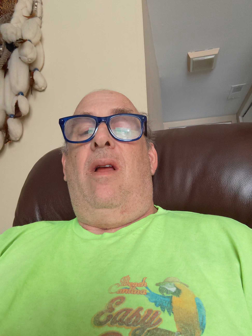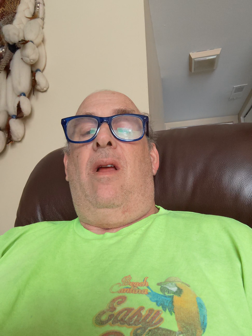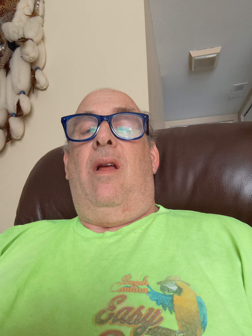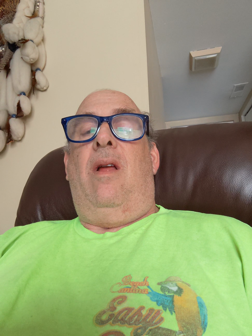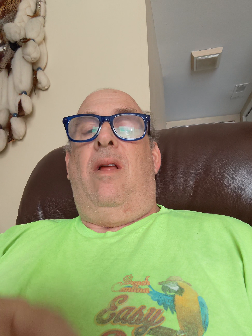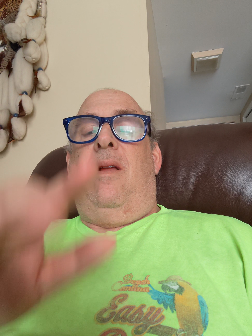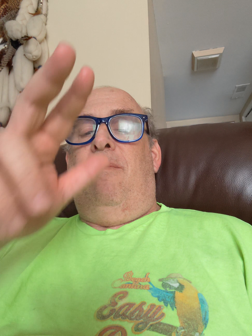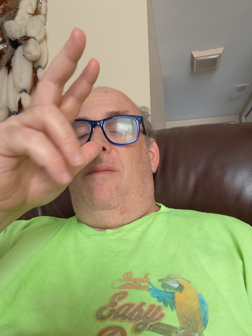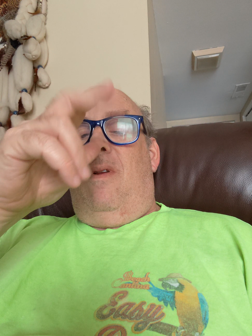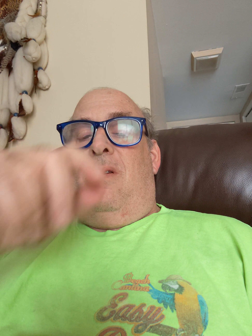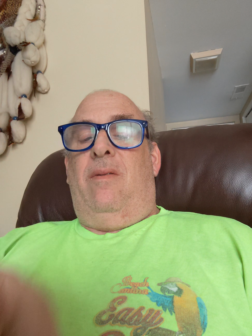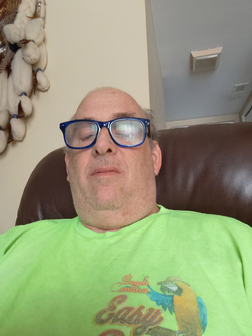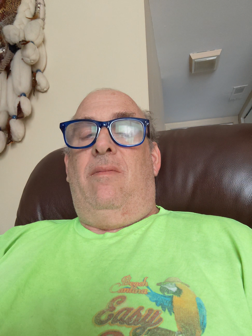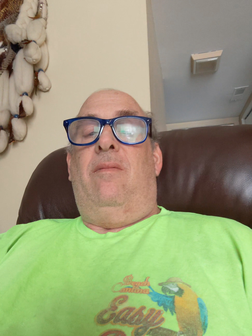bug